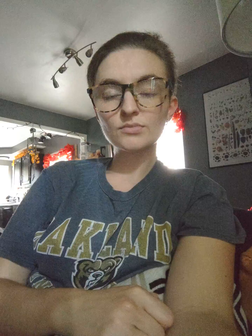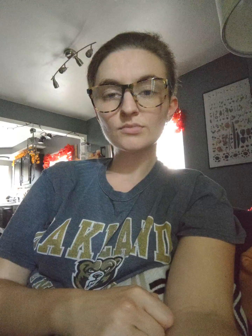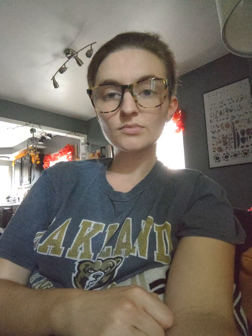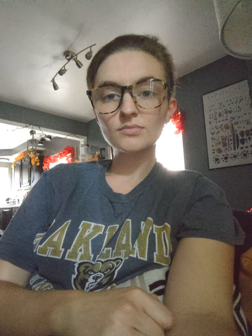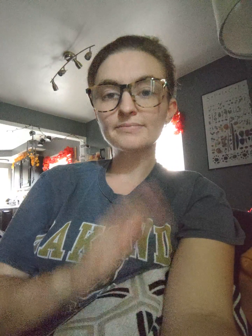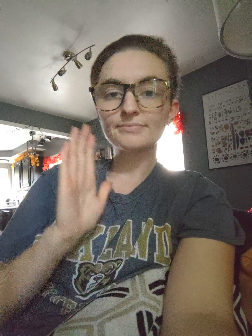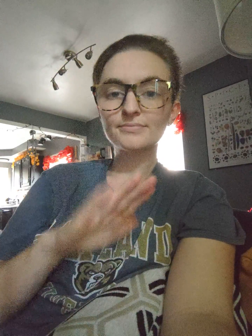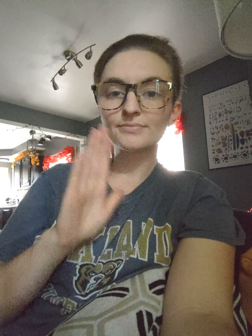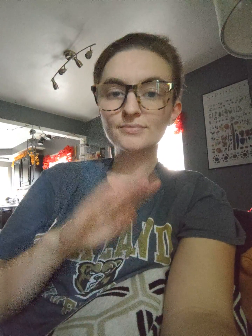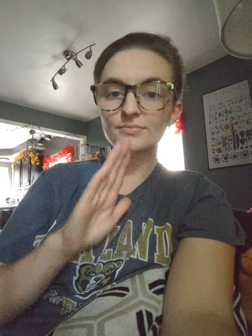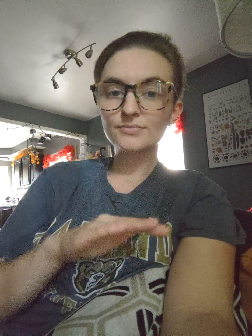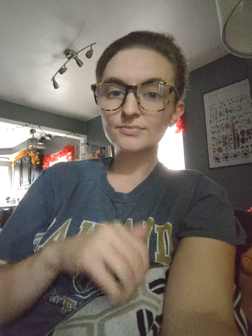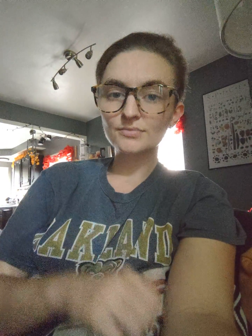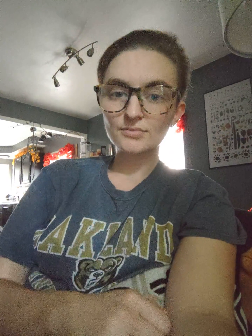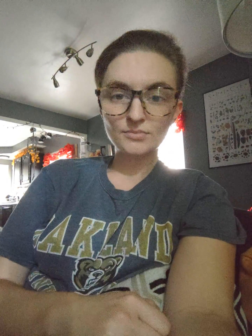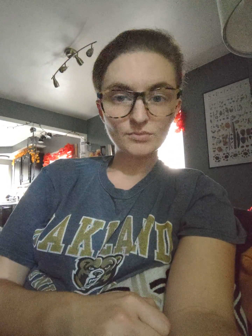clap